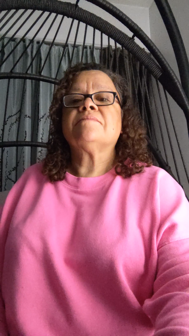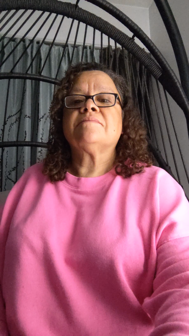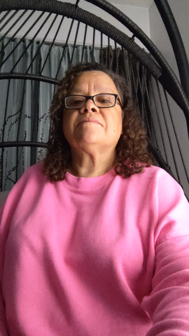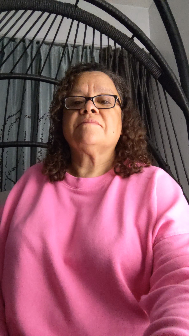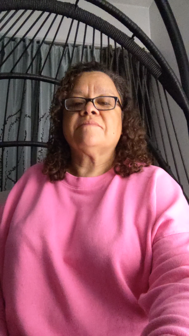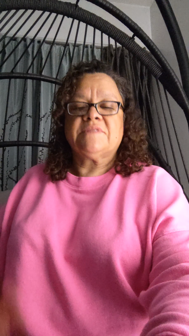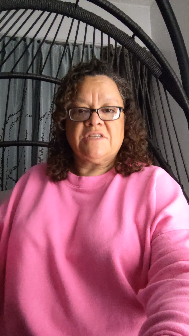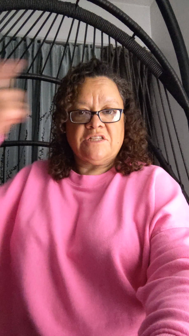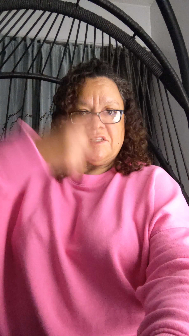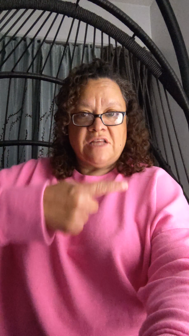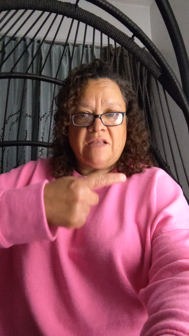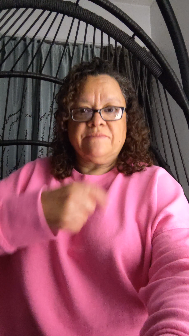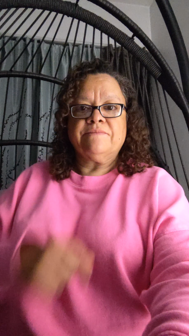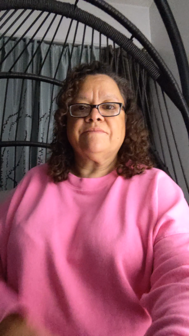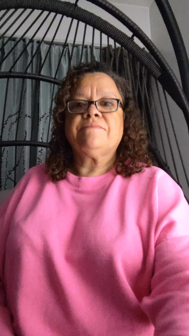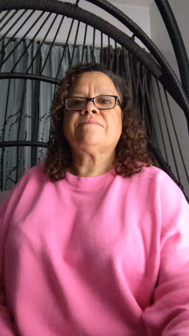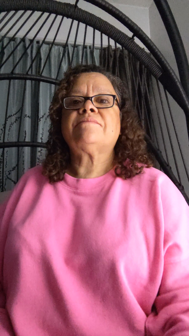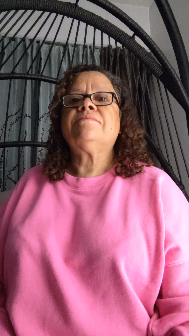day